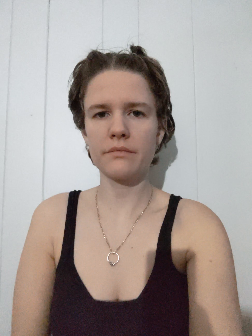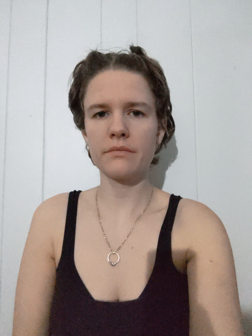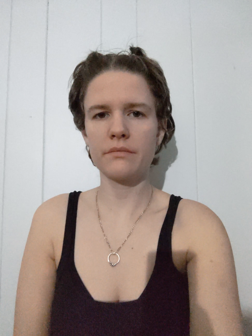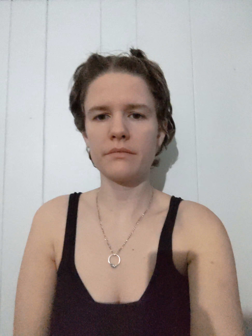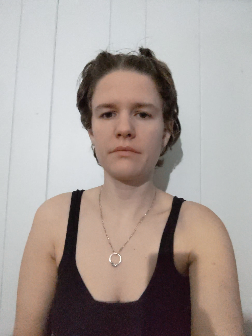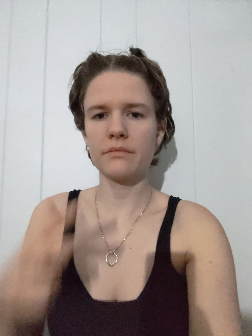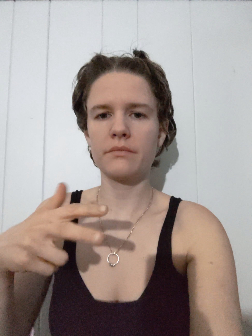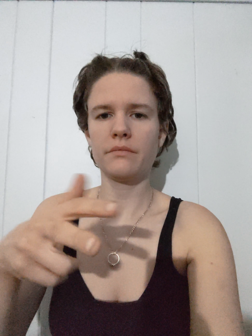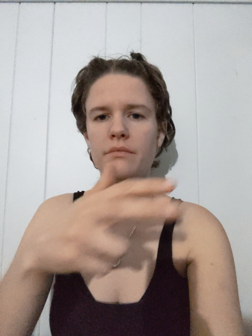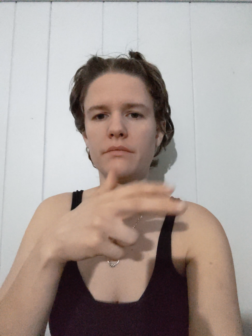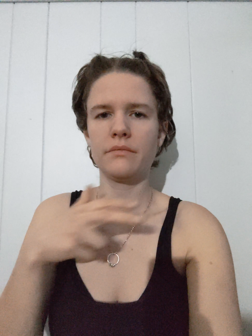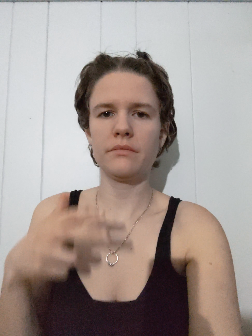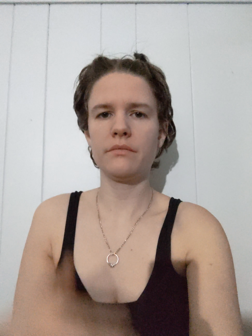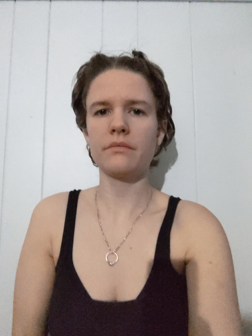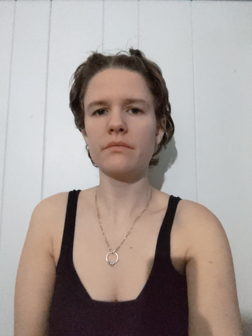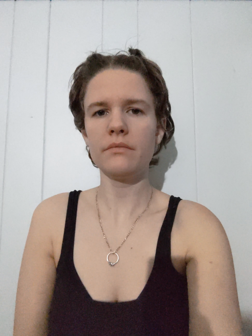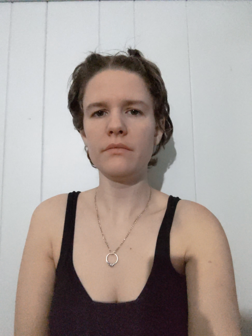helicopter